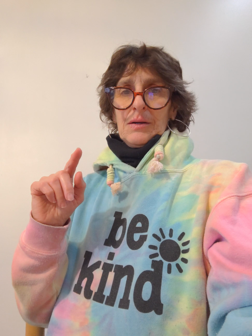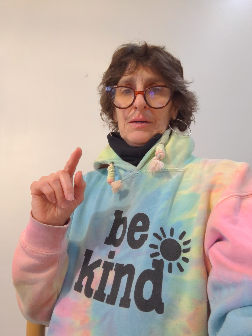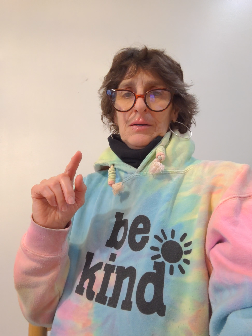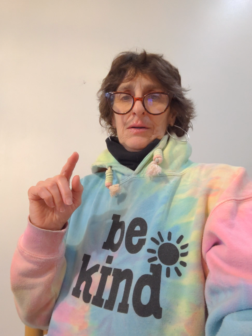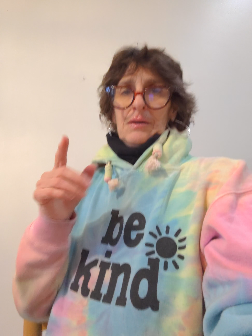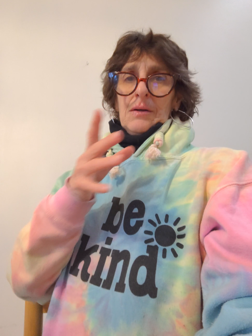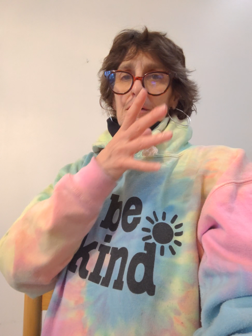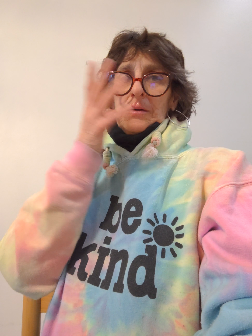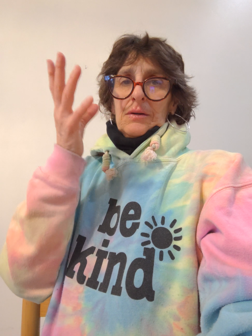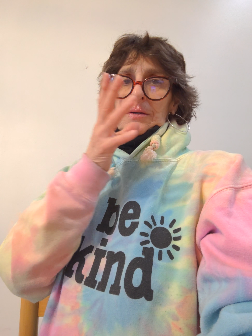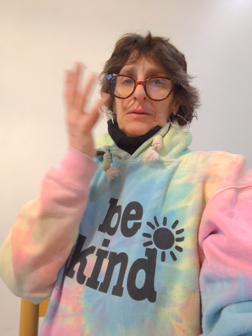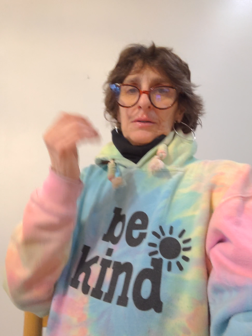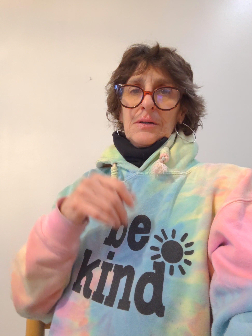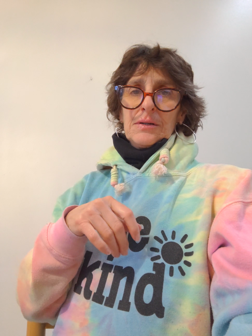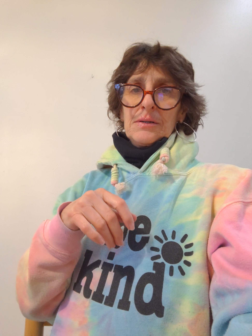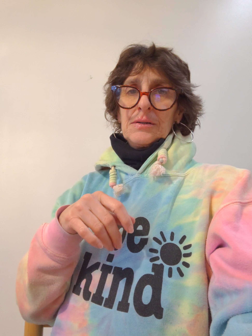farm